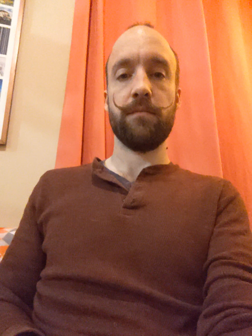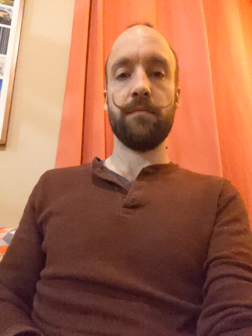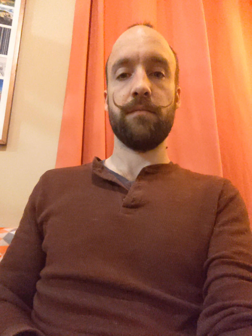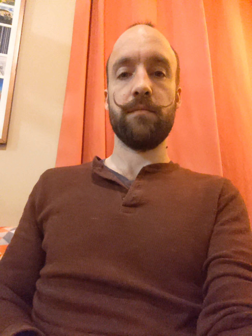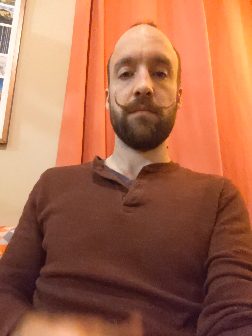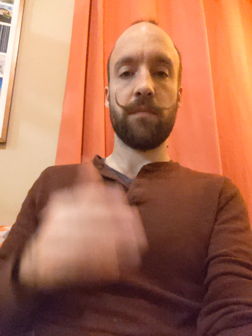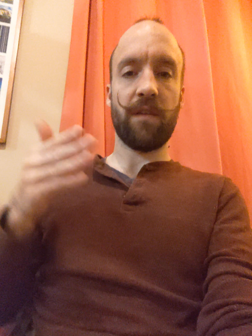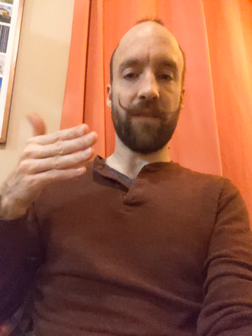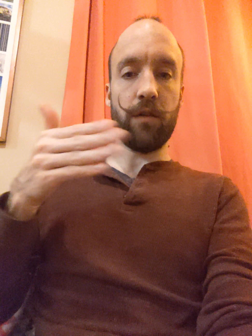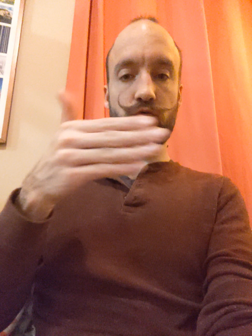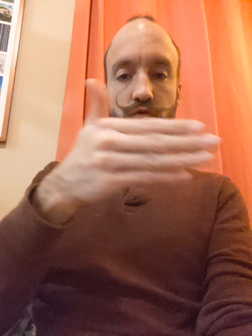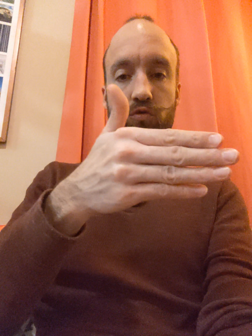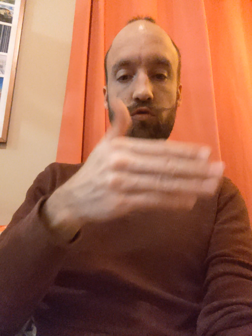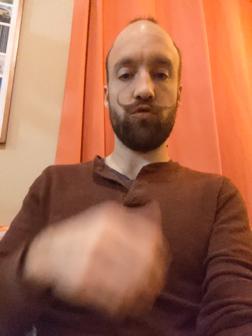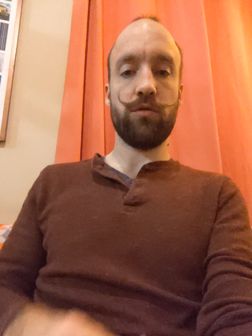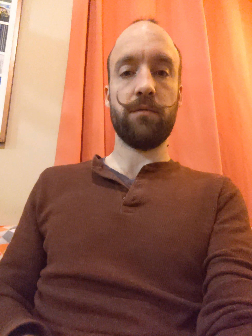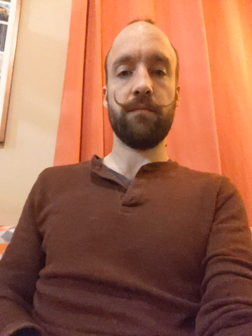fish